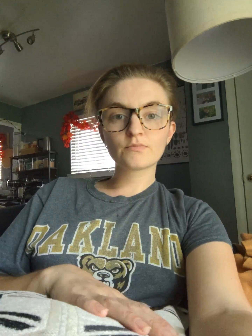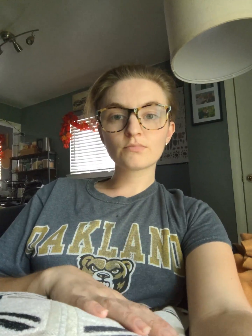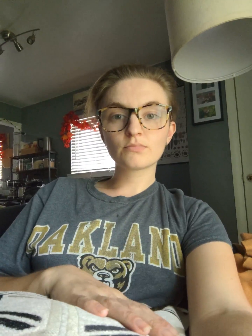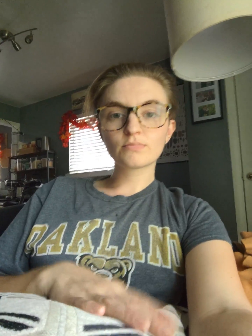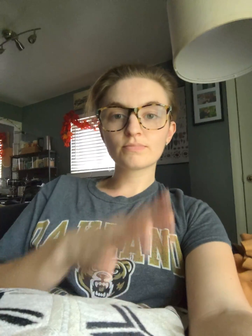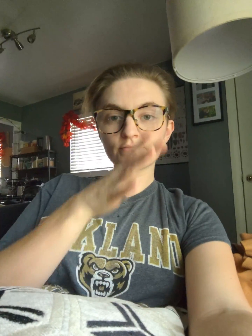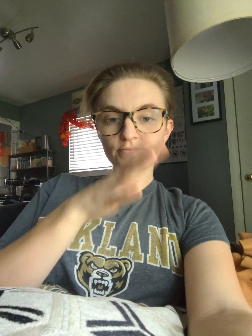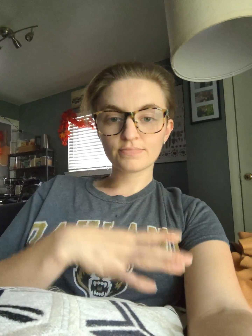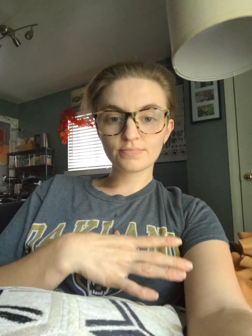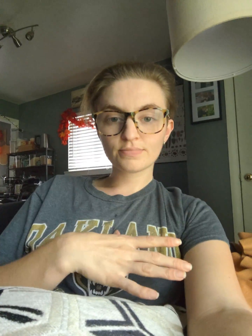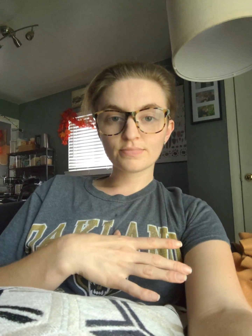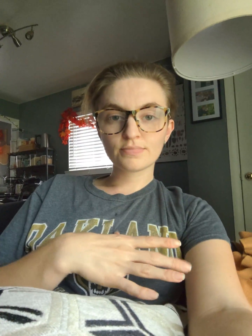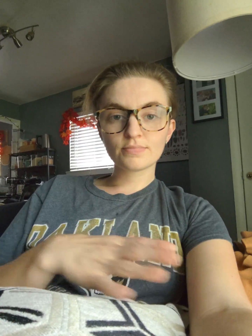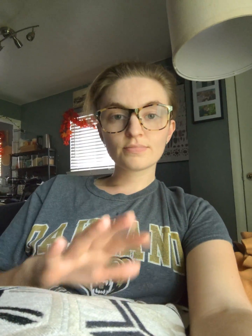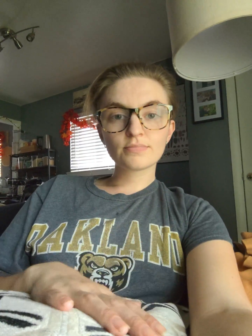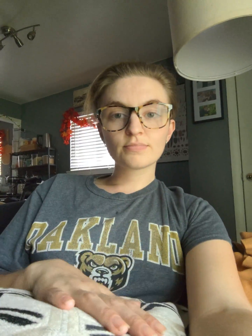lady